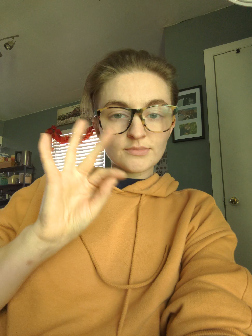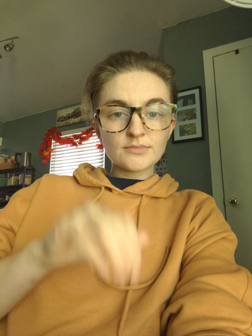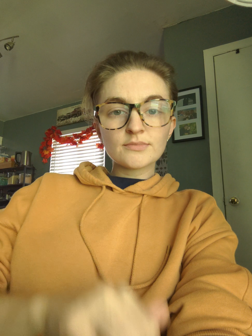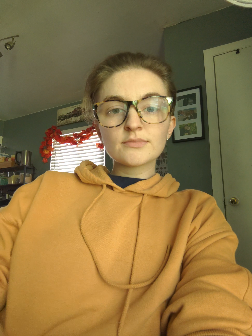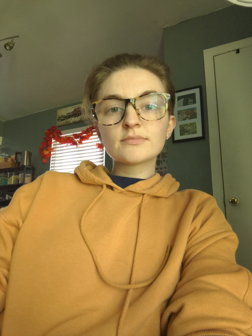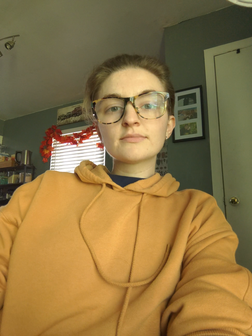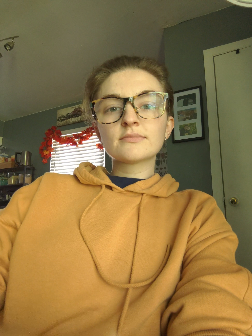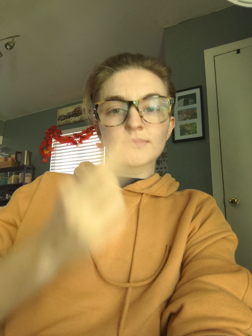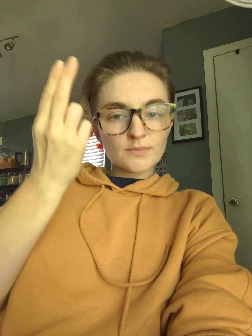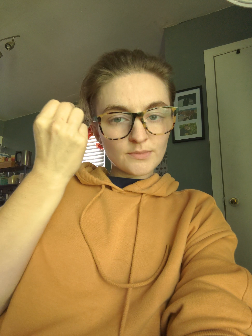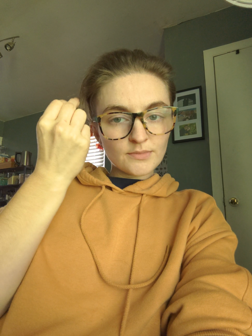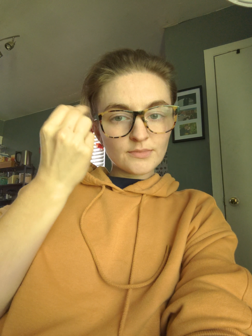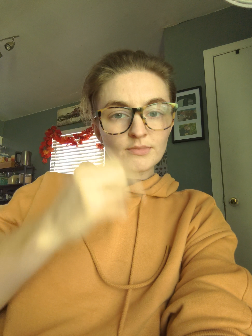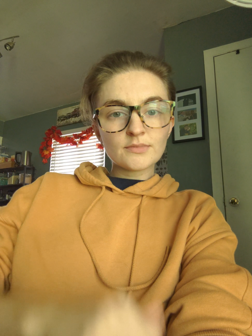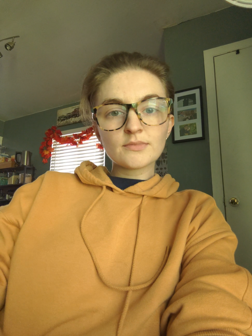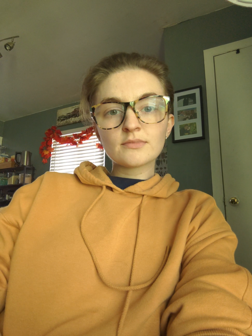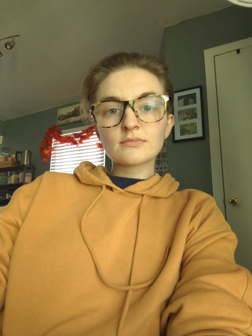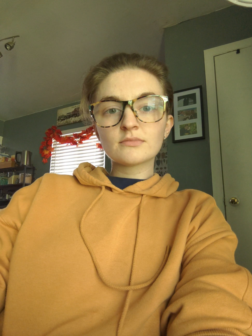rabbit